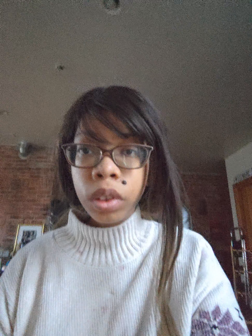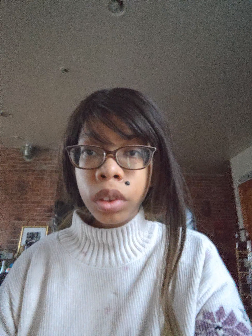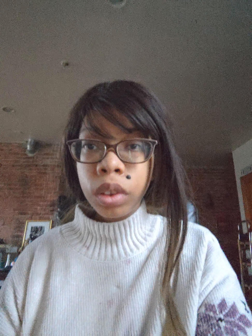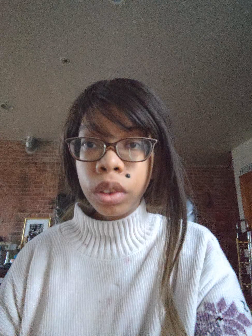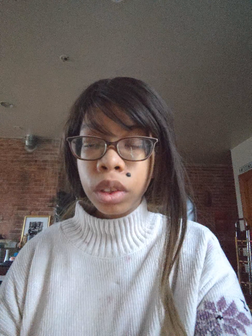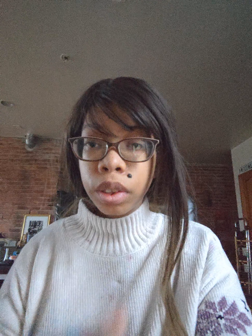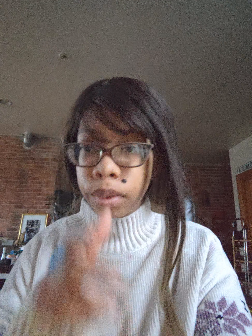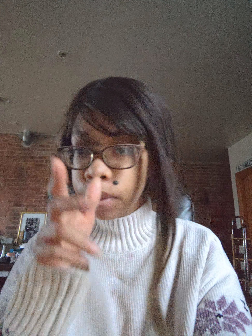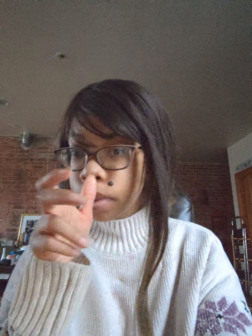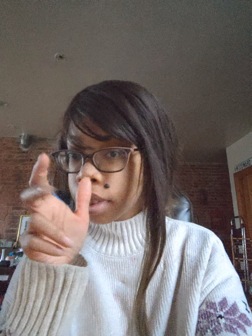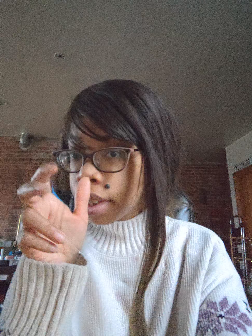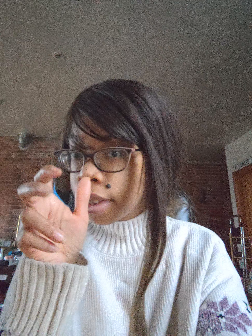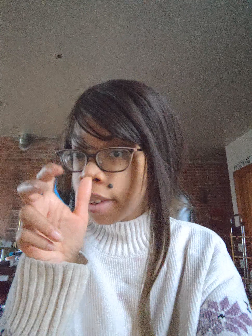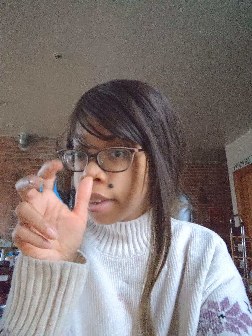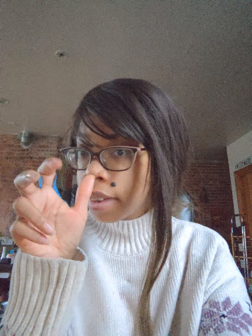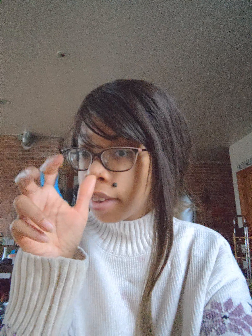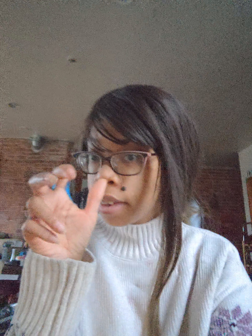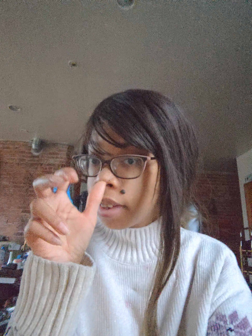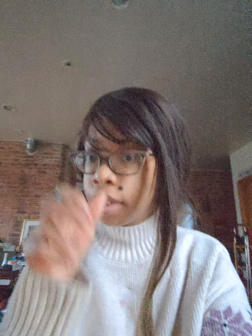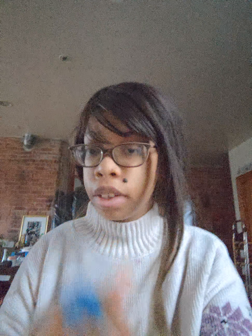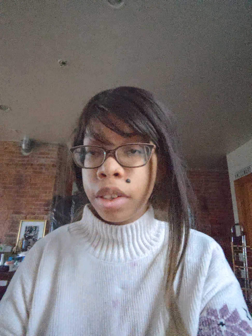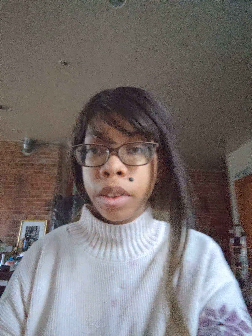bug